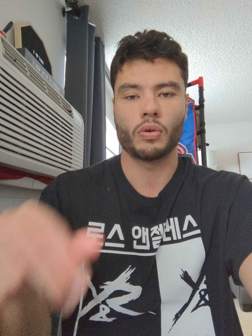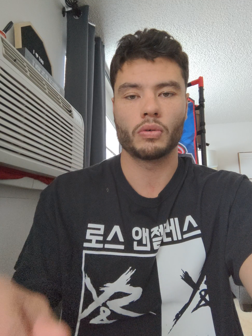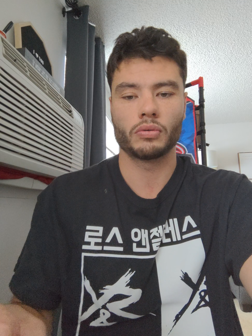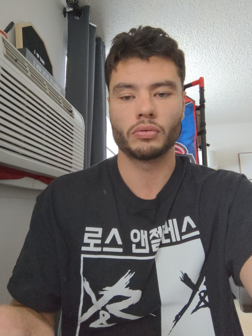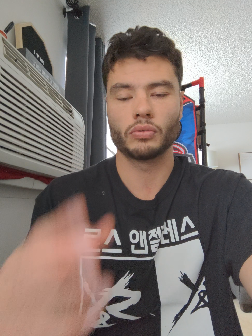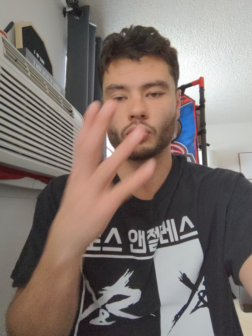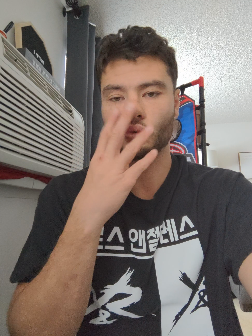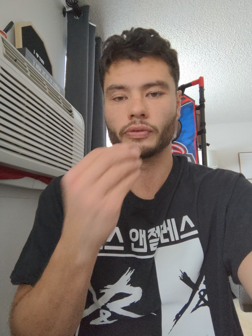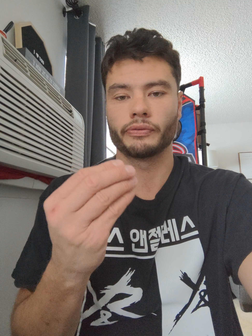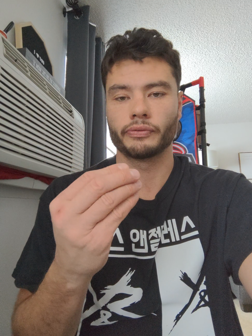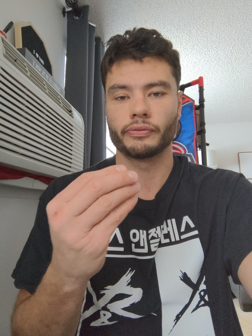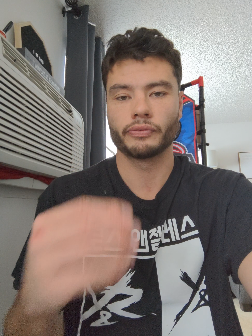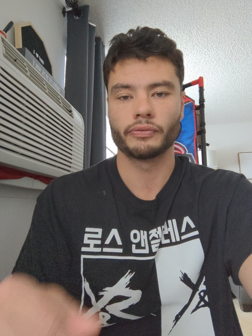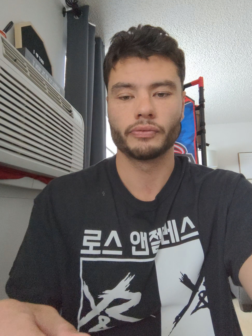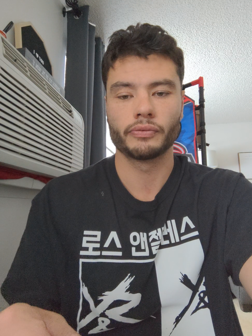wolf